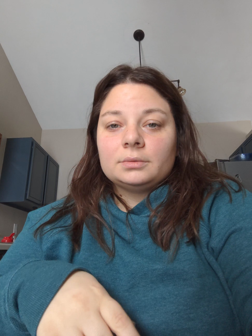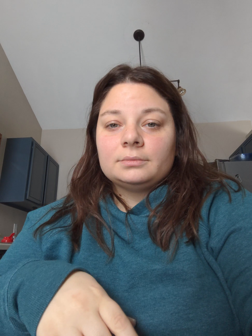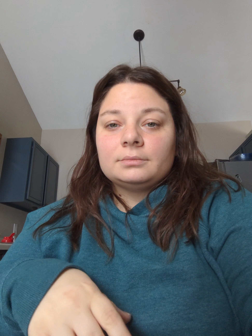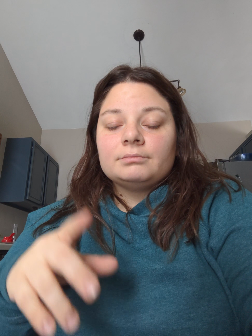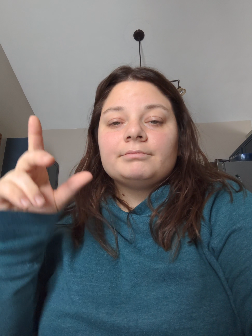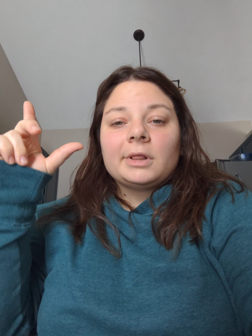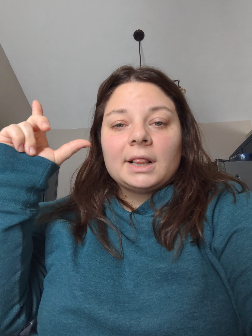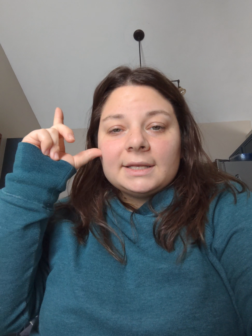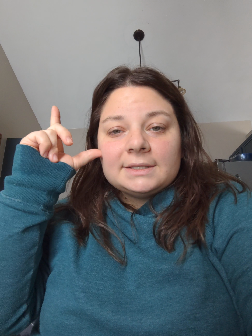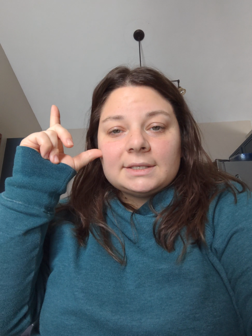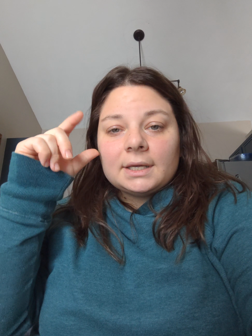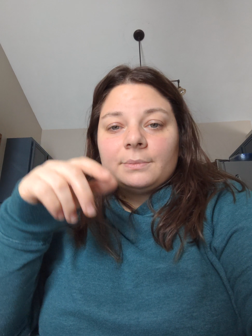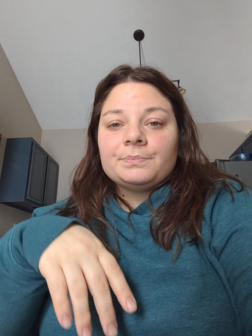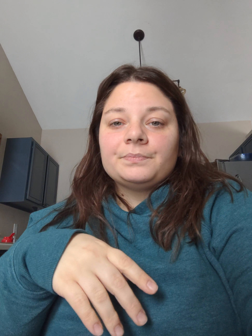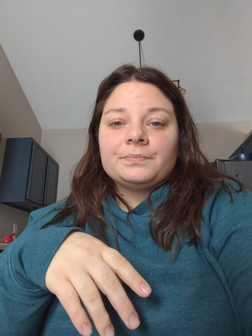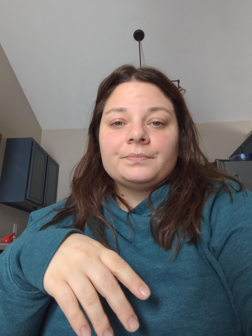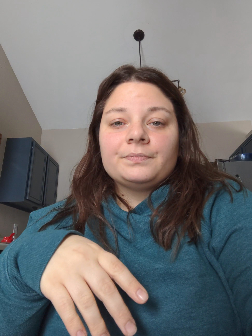listen